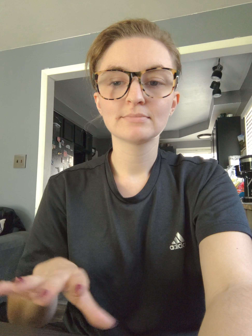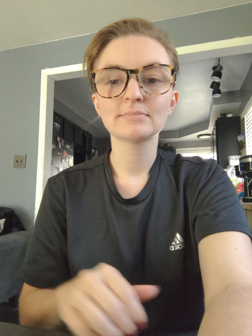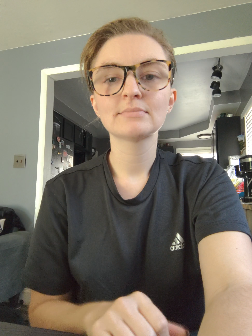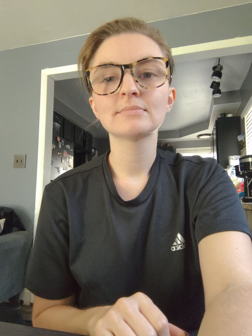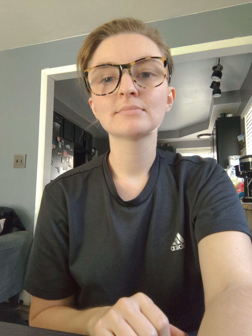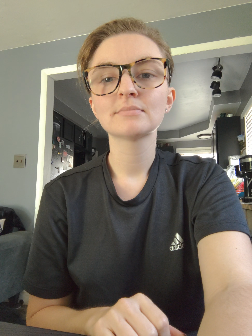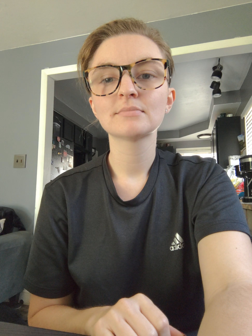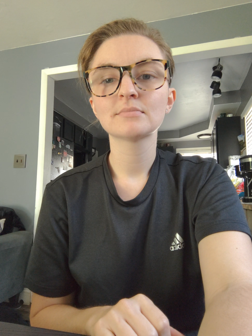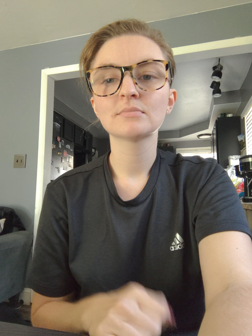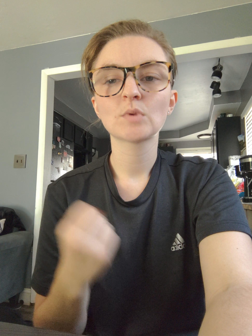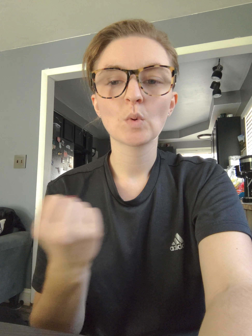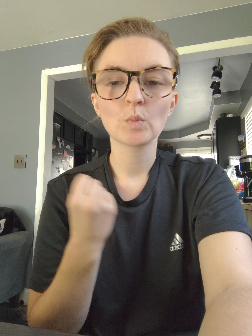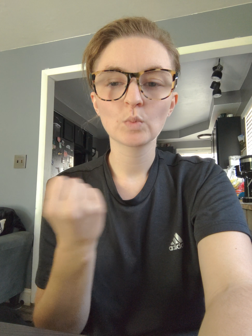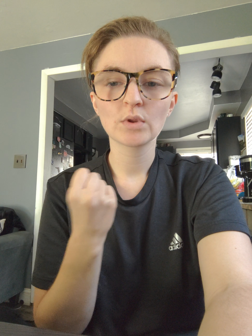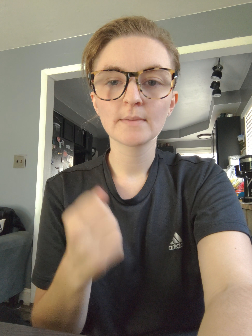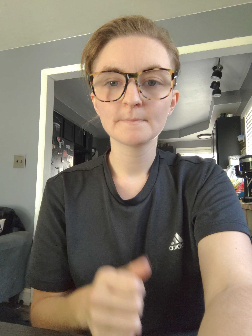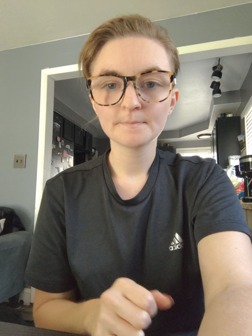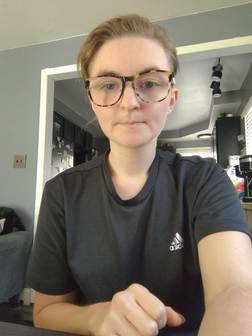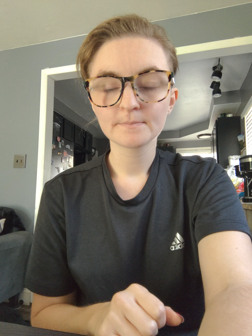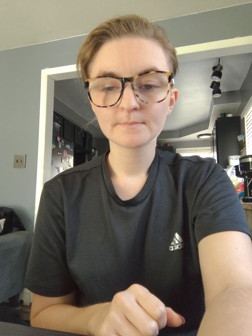hold